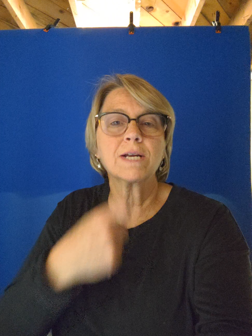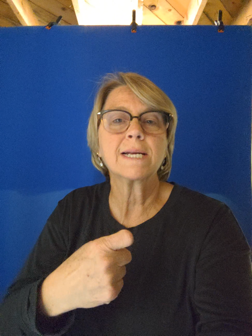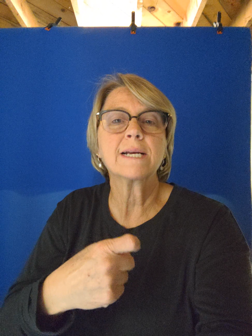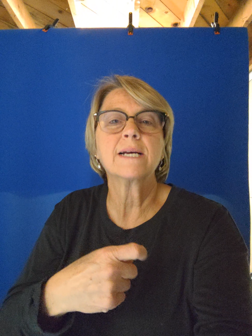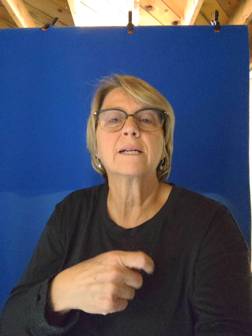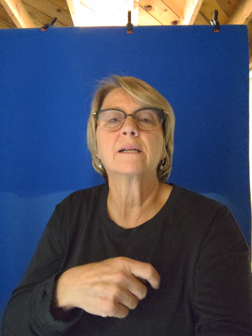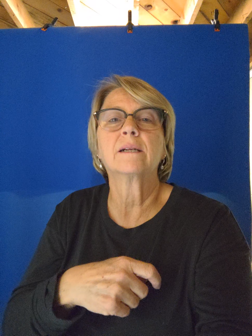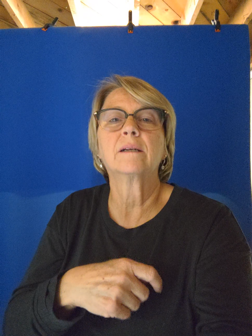red